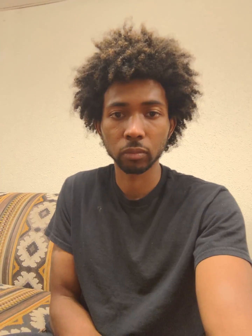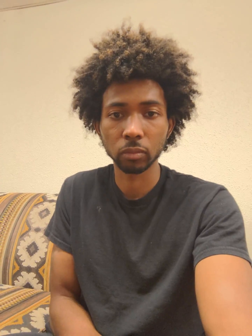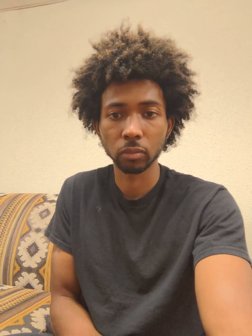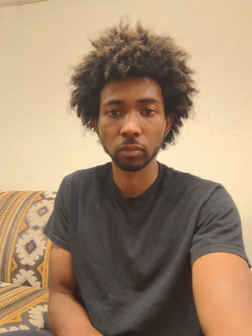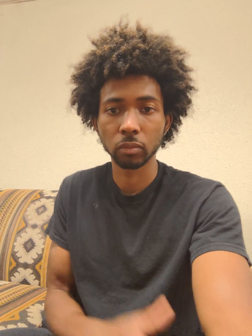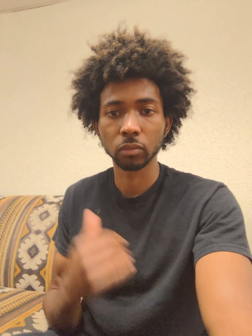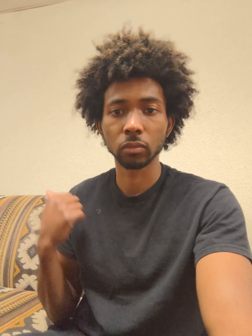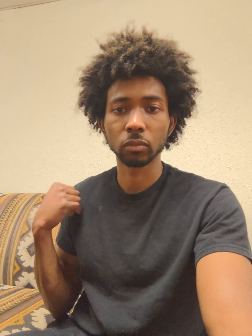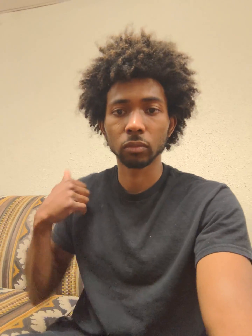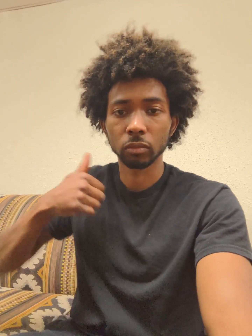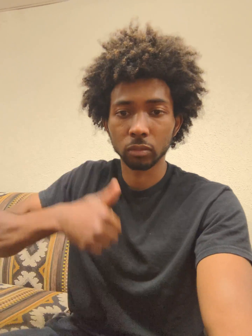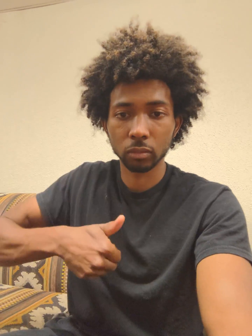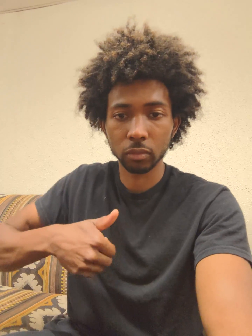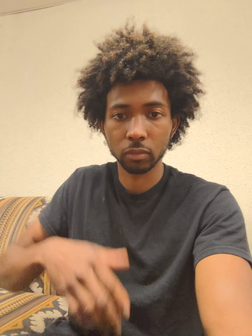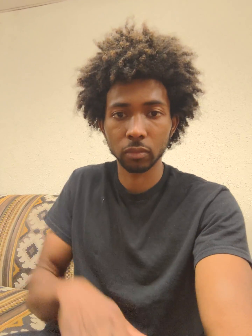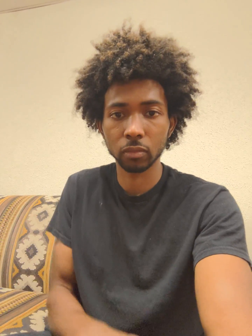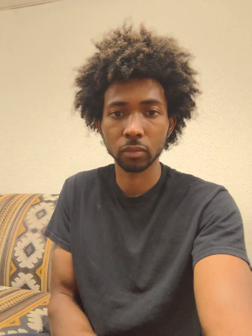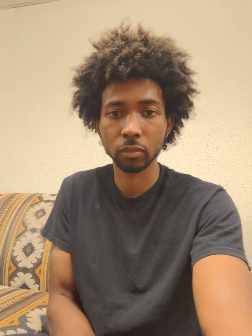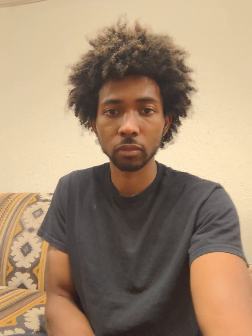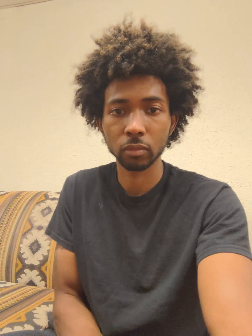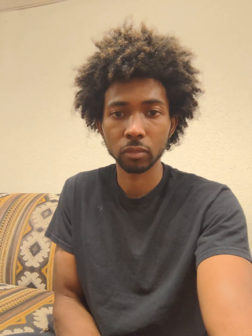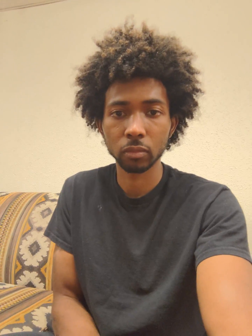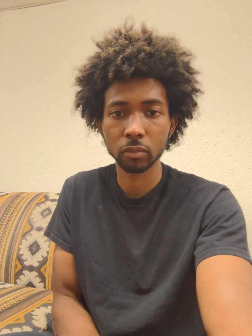coats